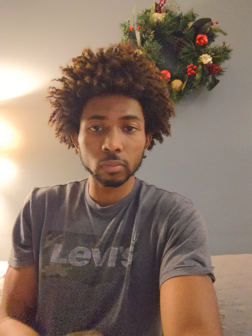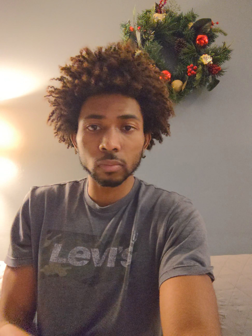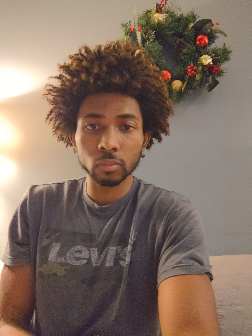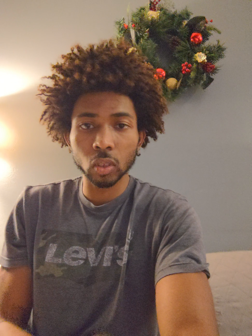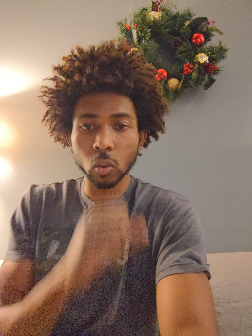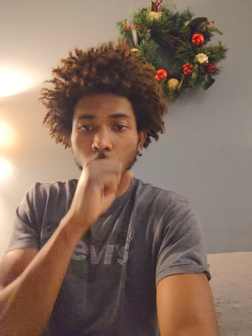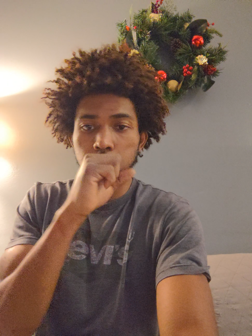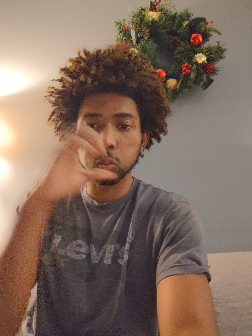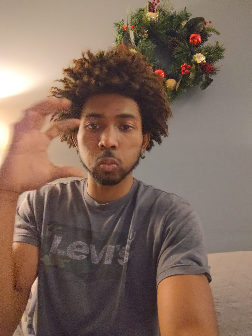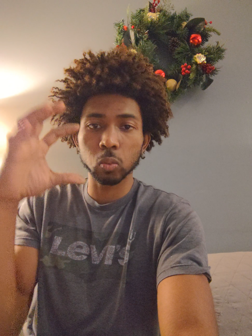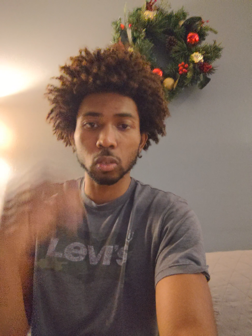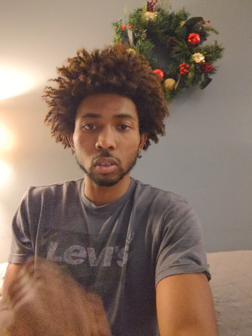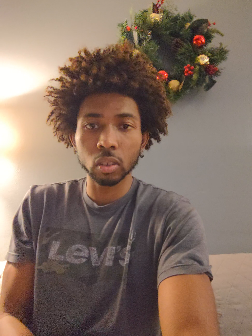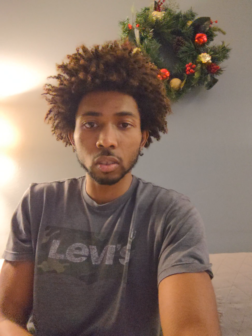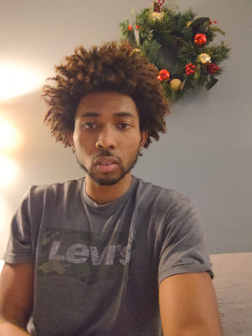balloon